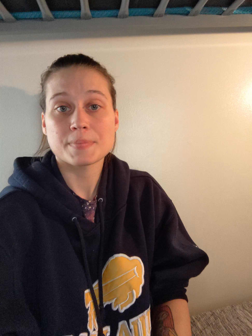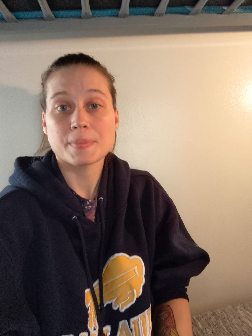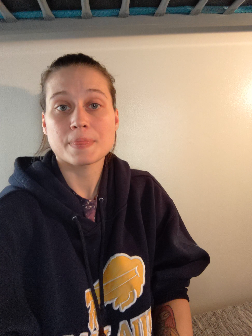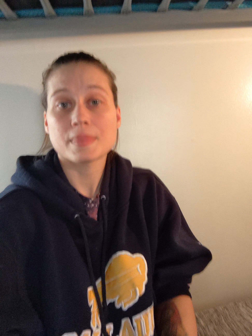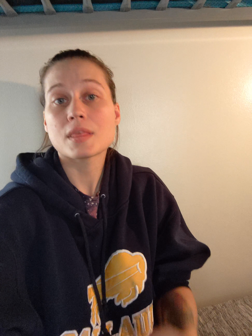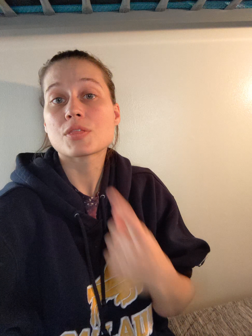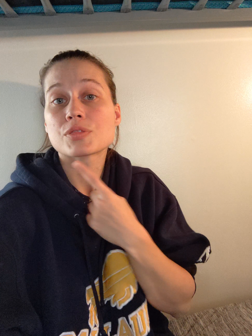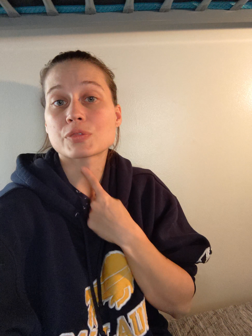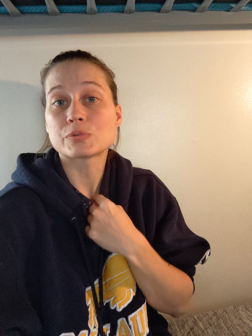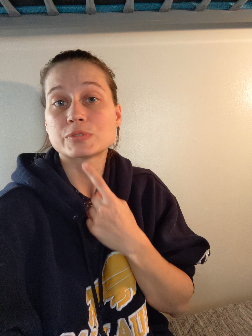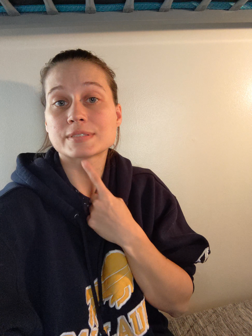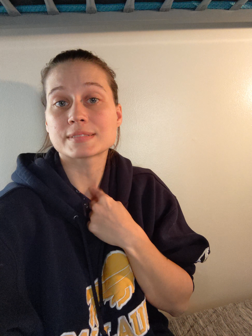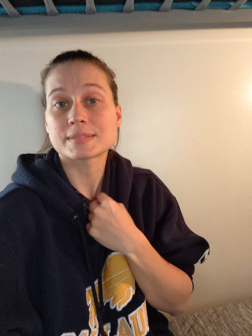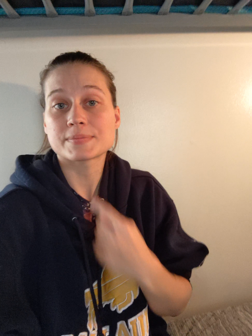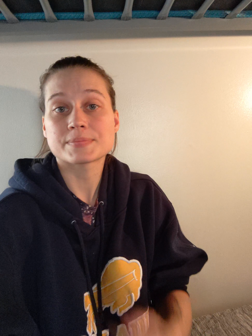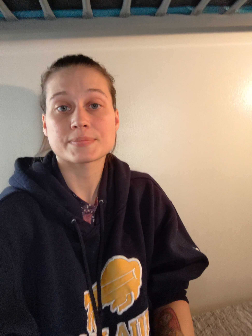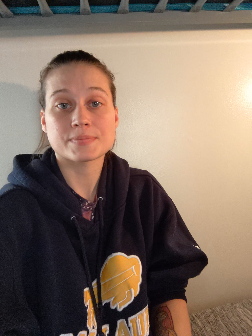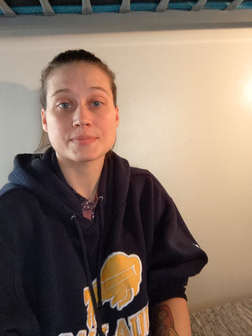thirsty